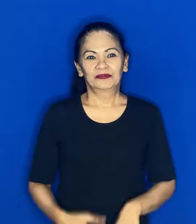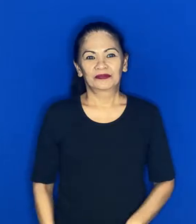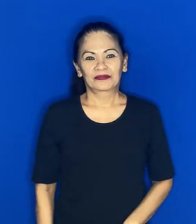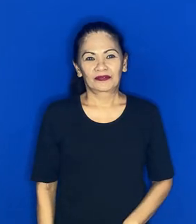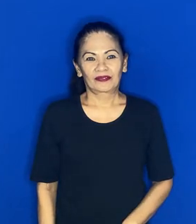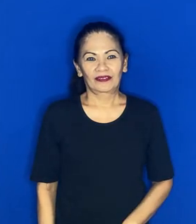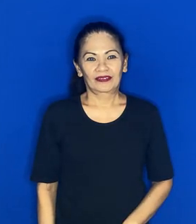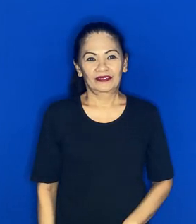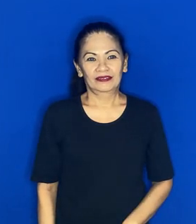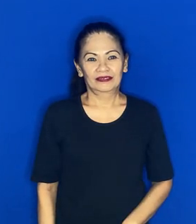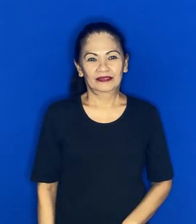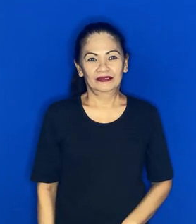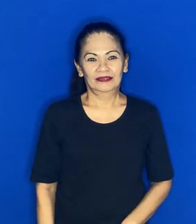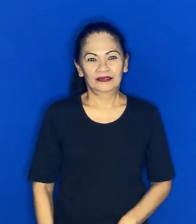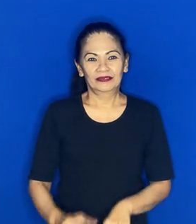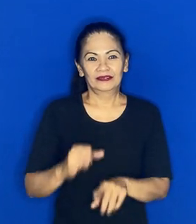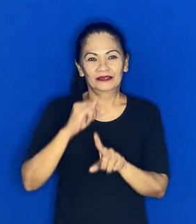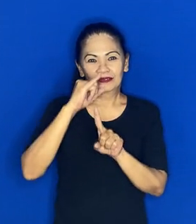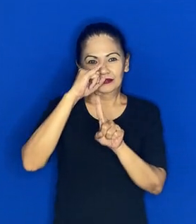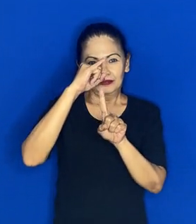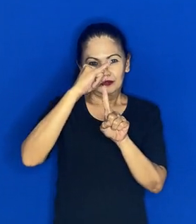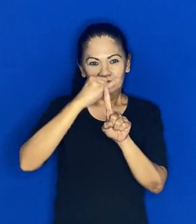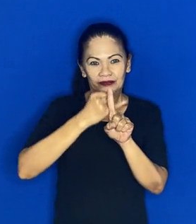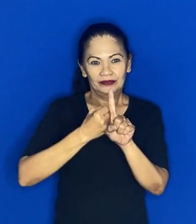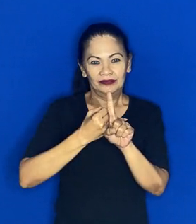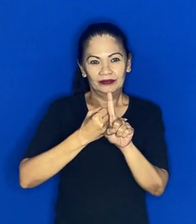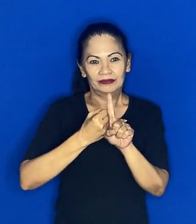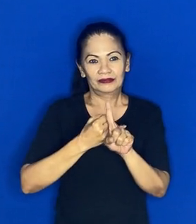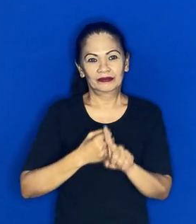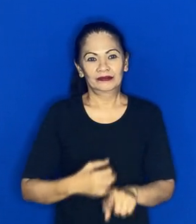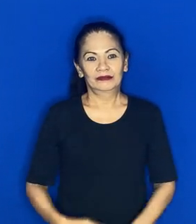january